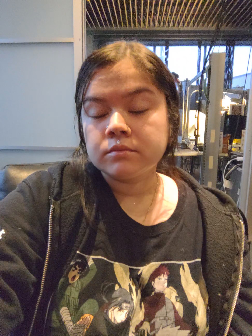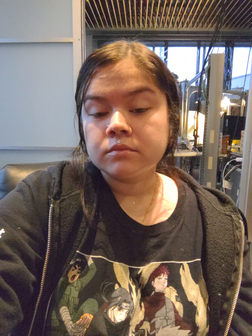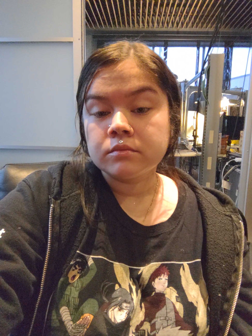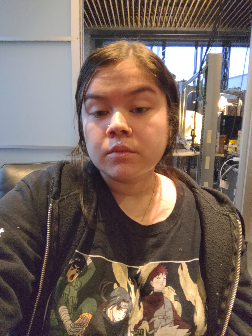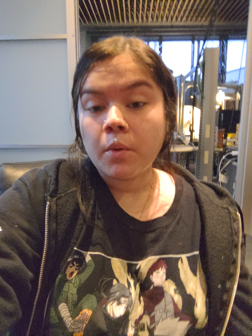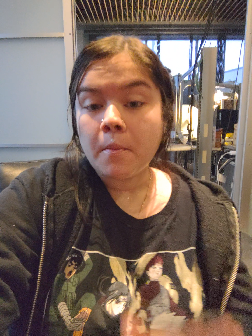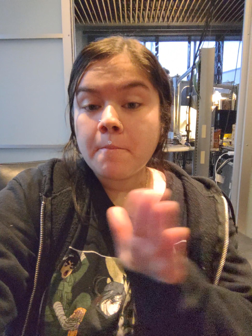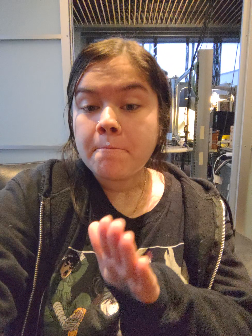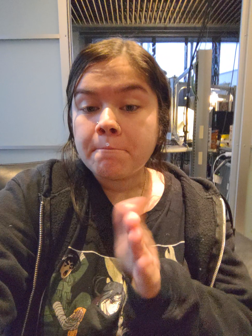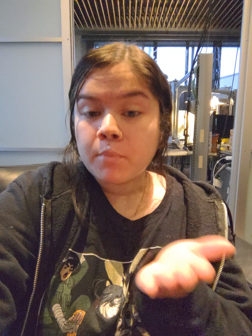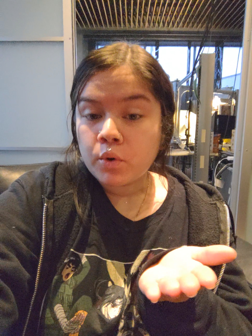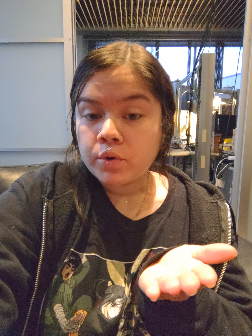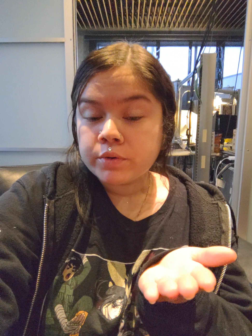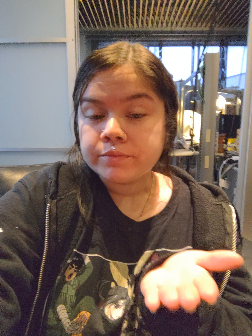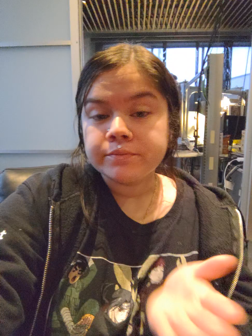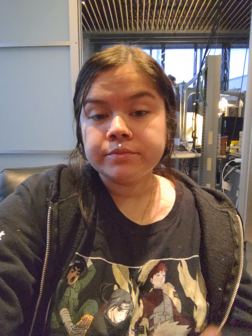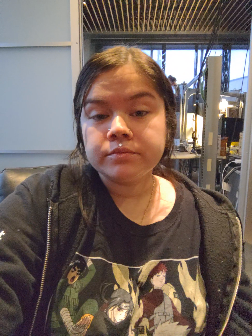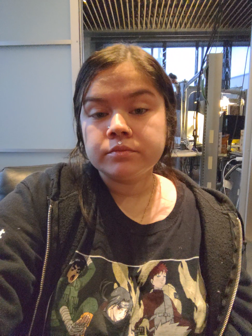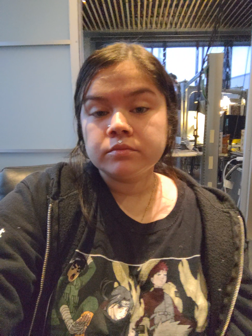book